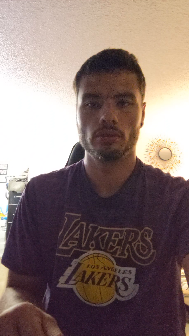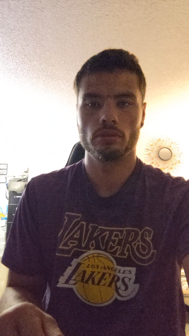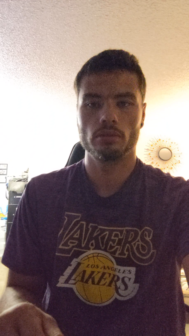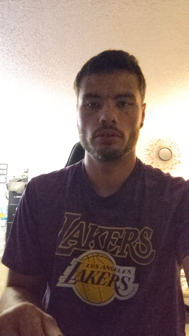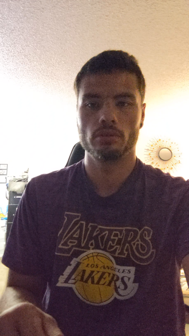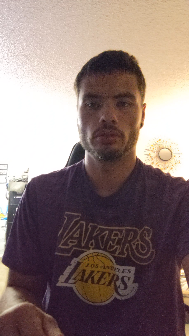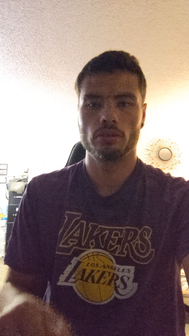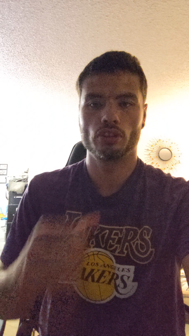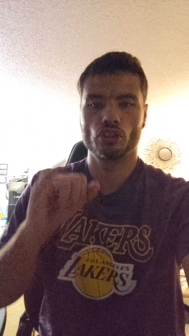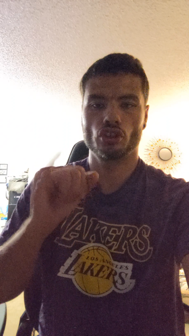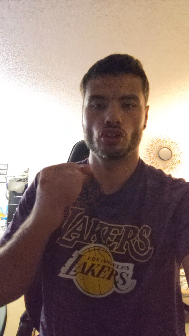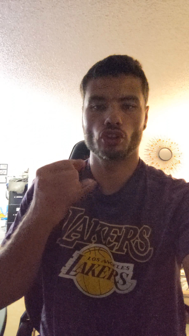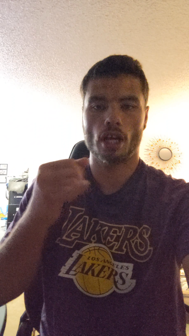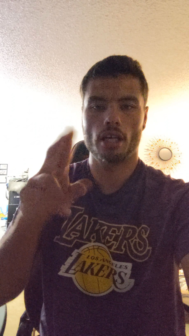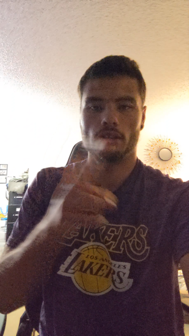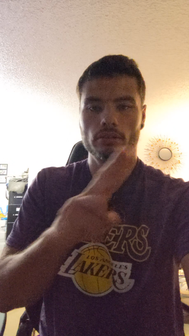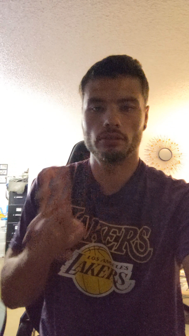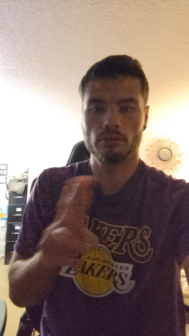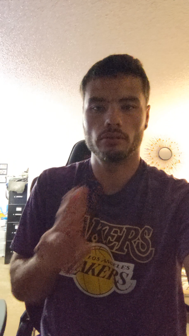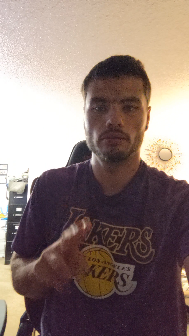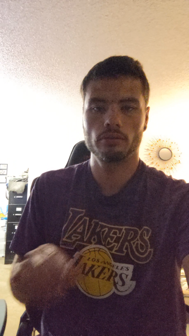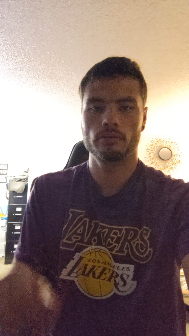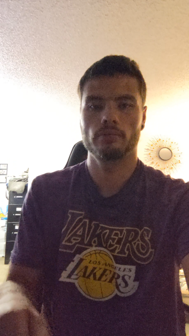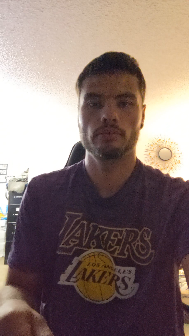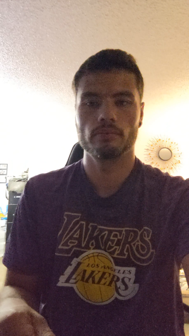jelly